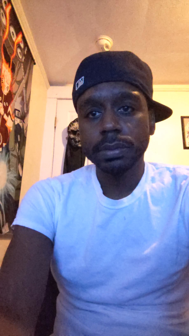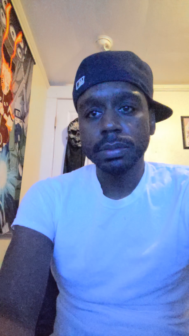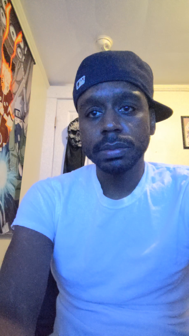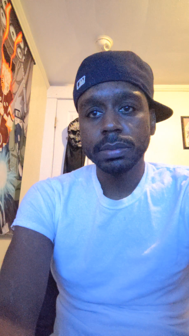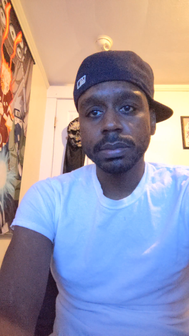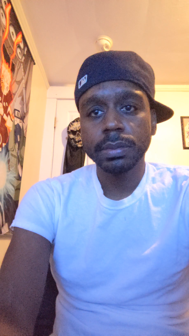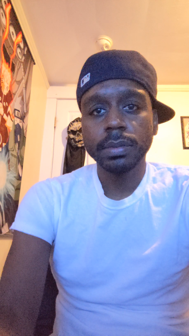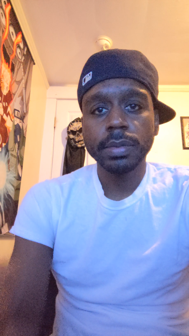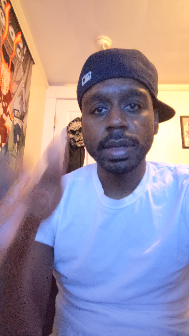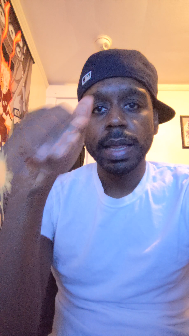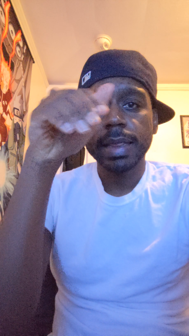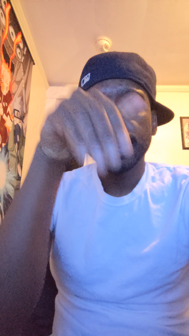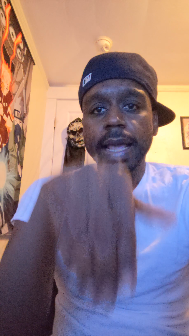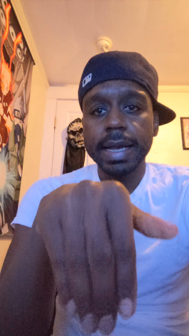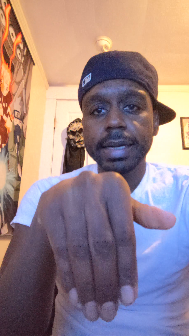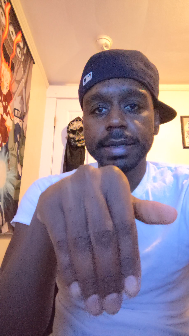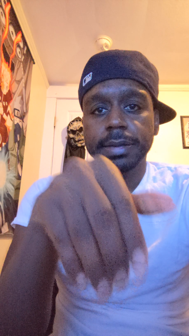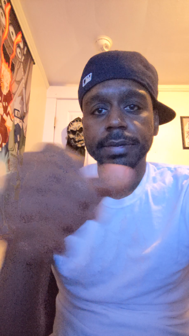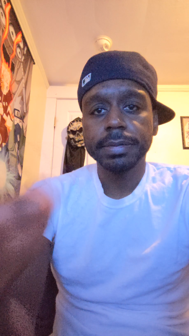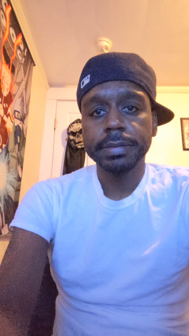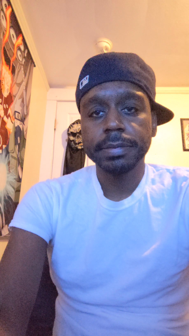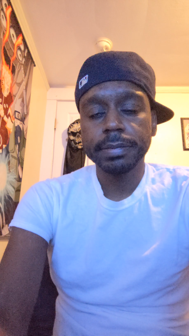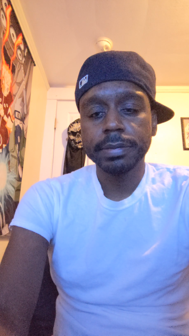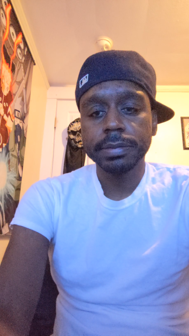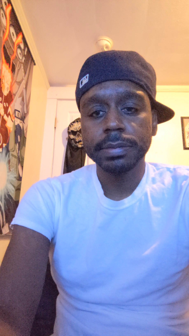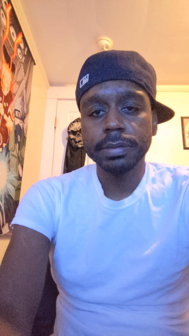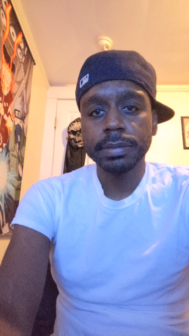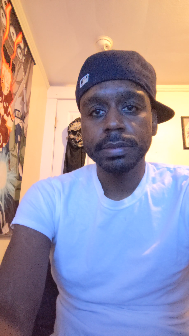night night